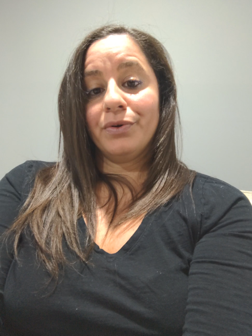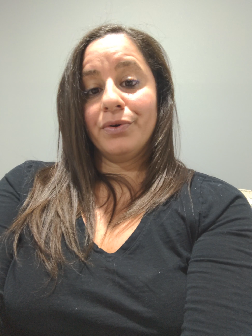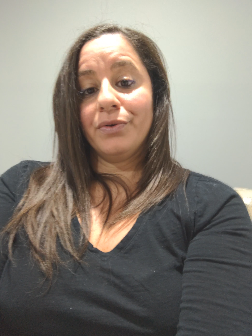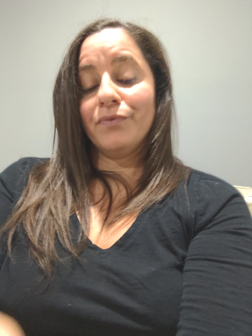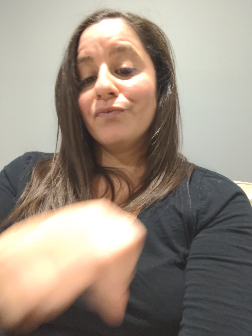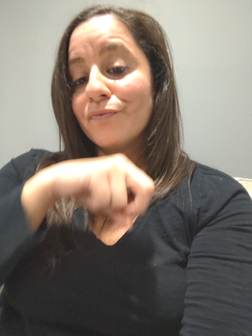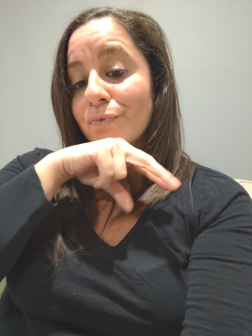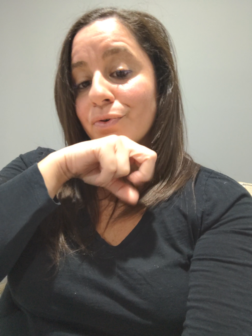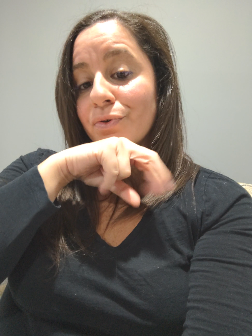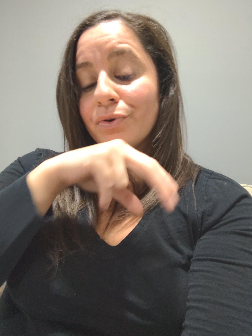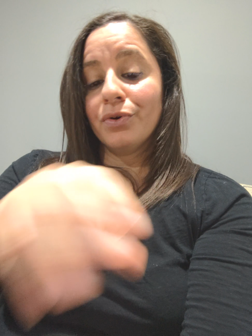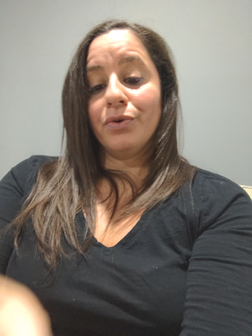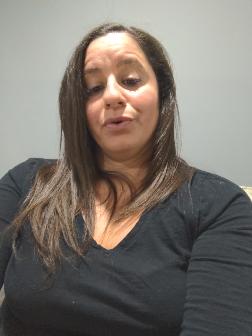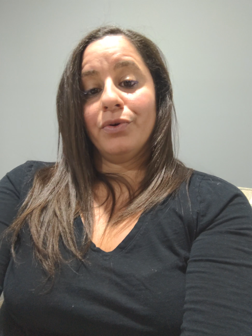frog